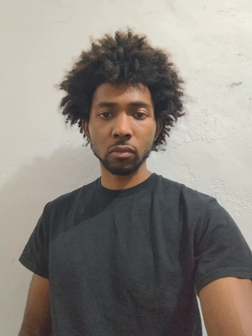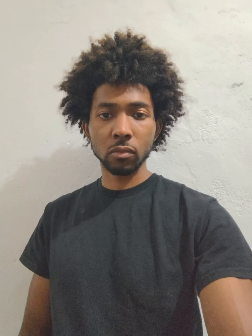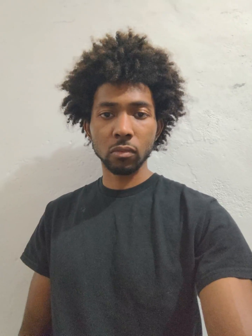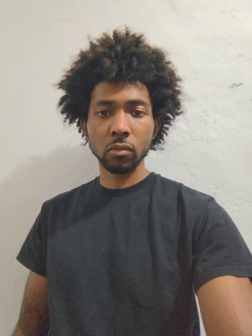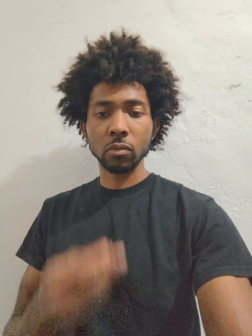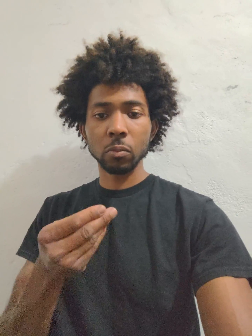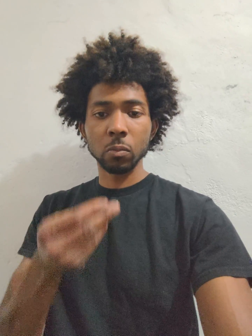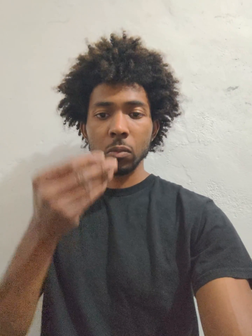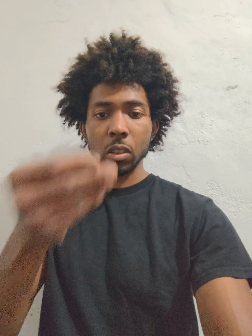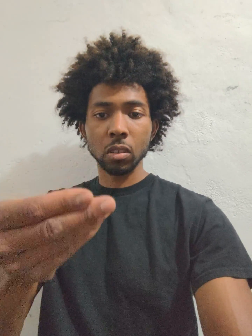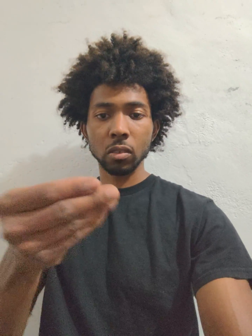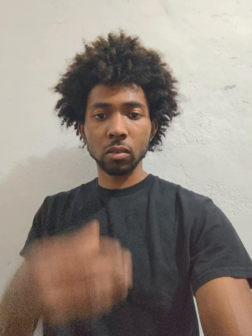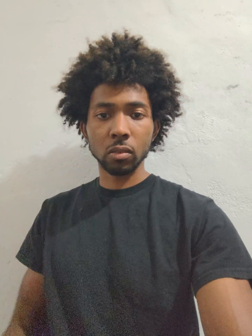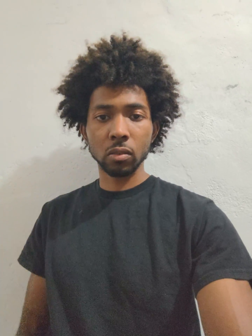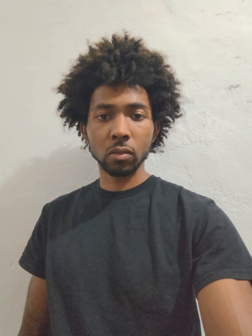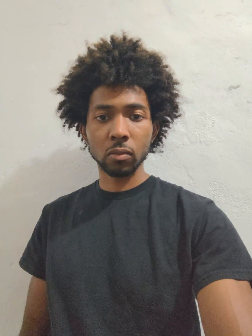buy